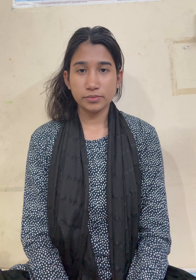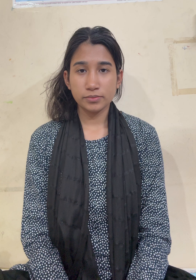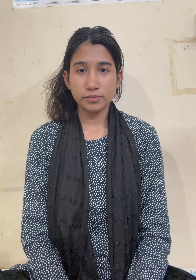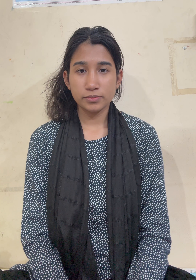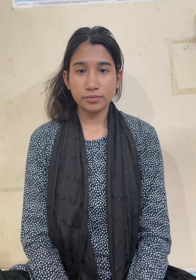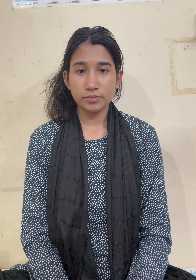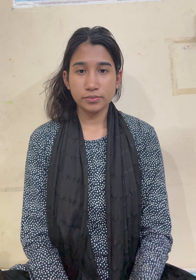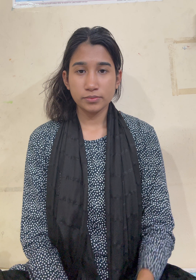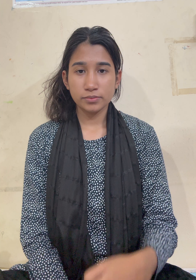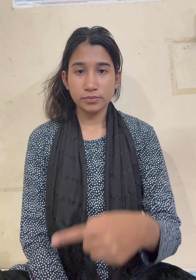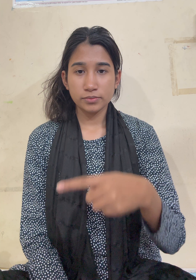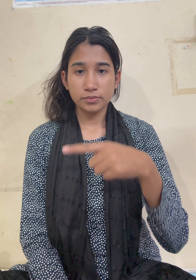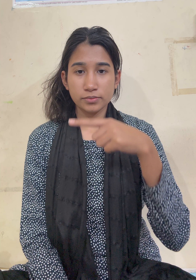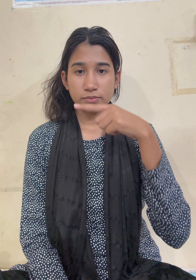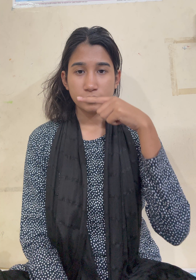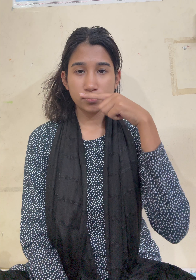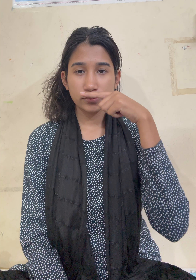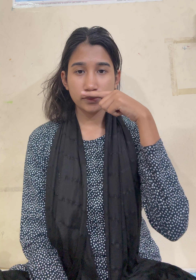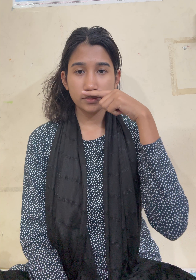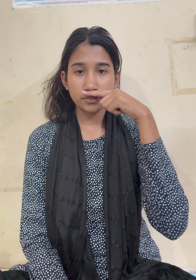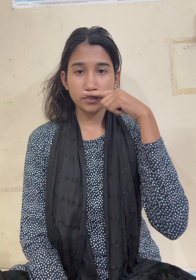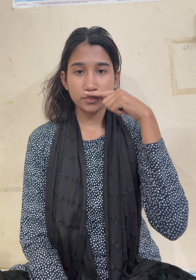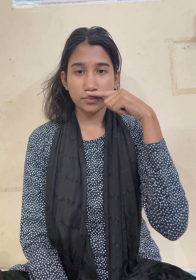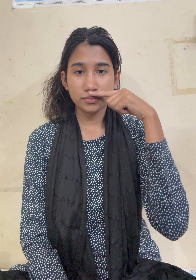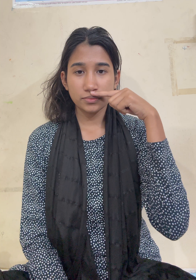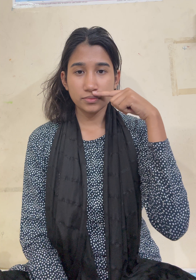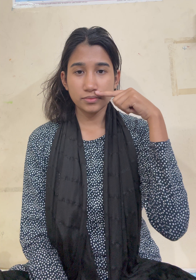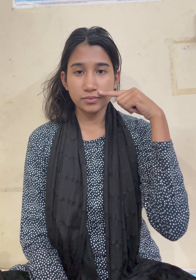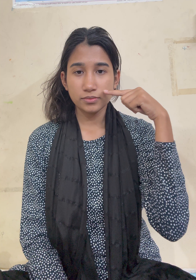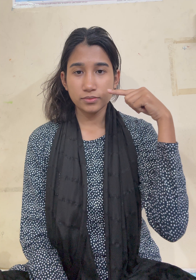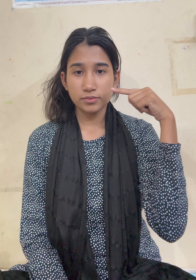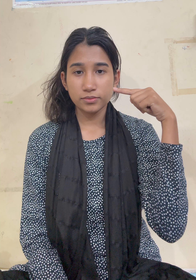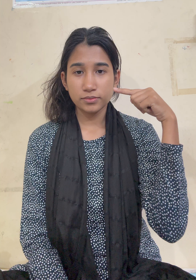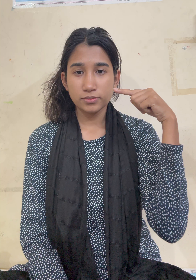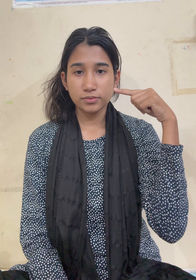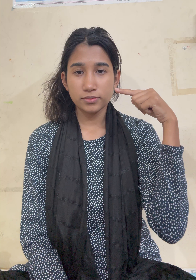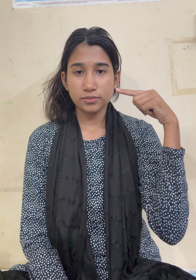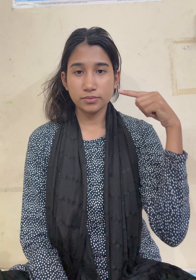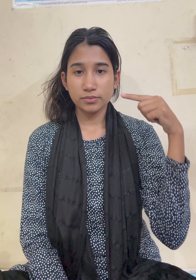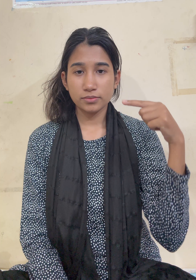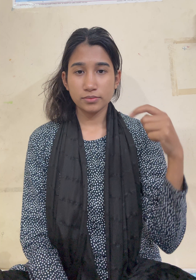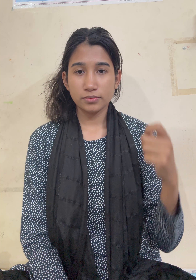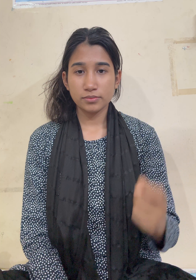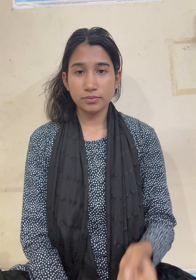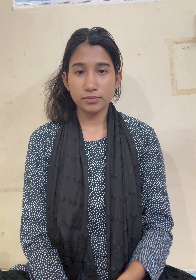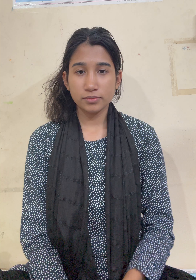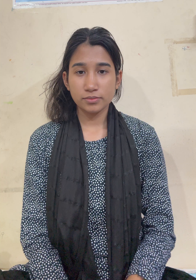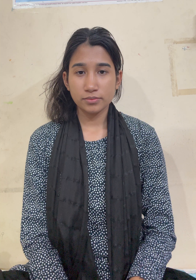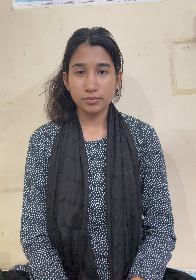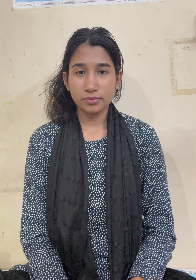বালক